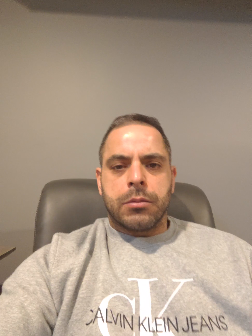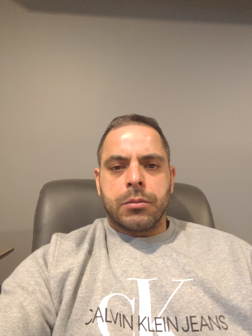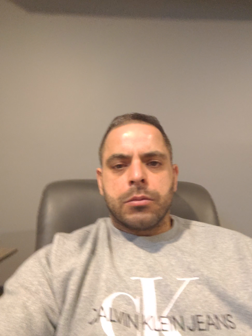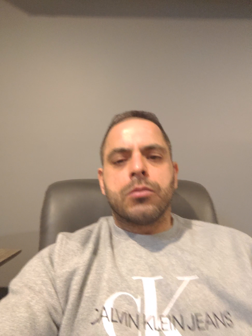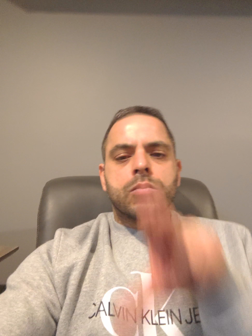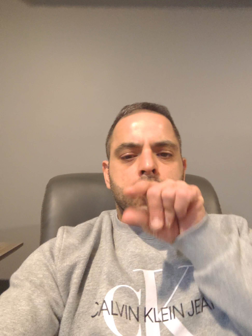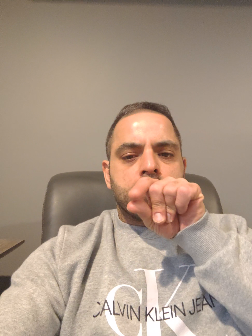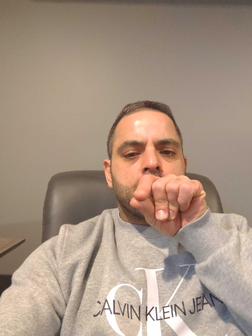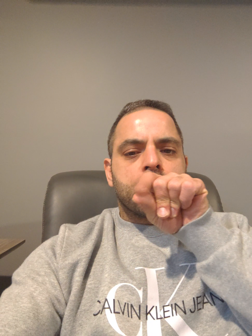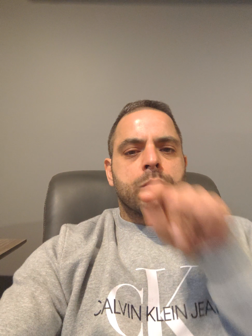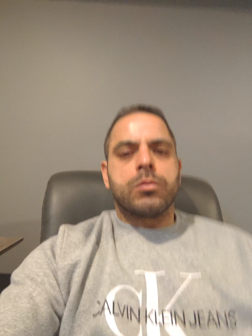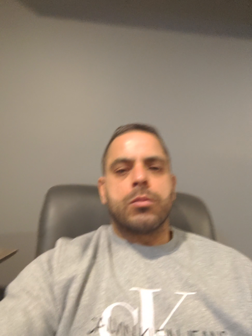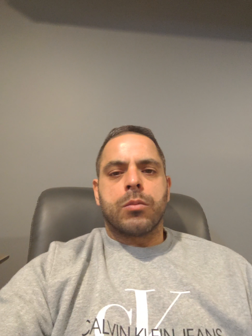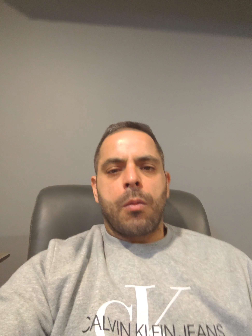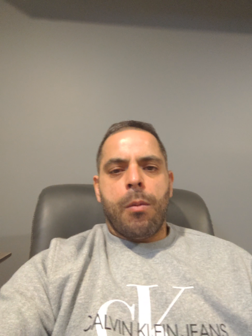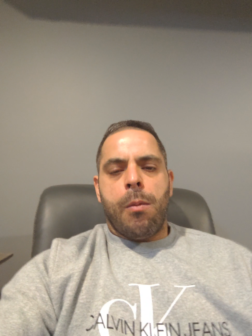goose